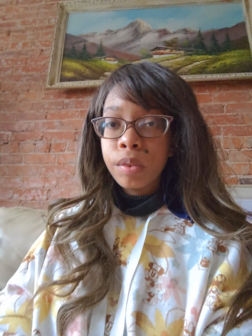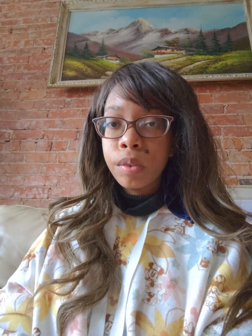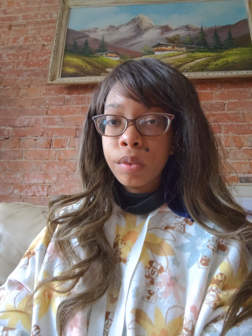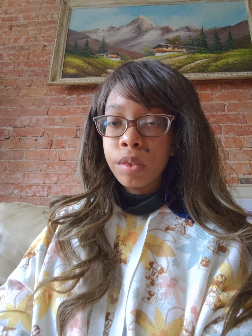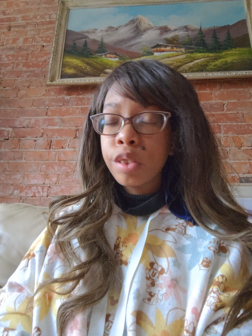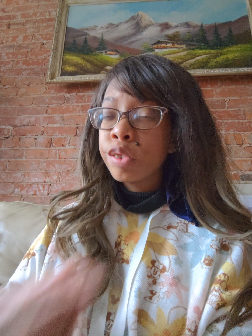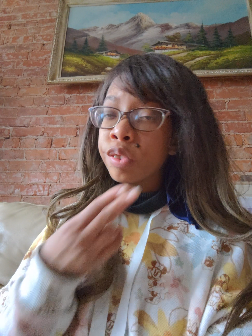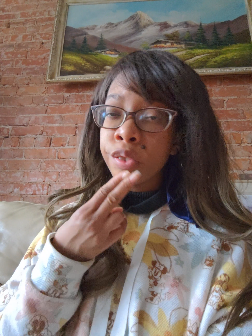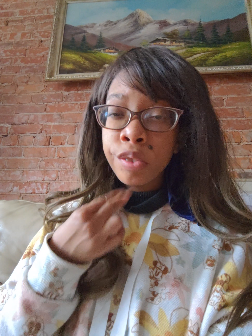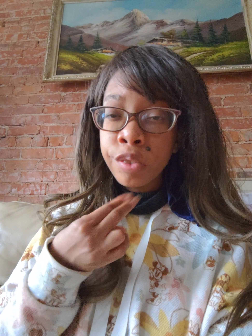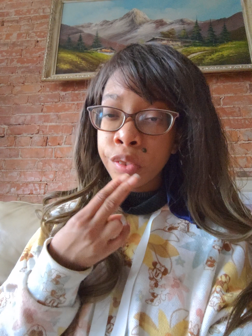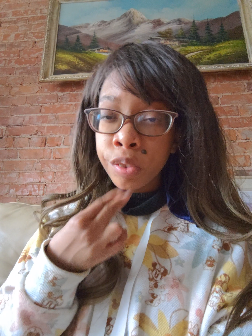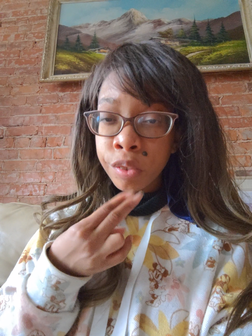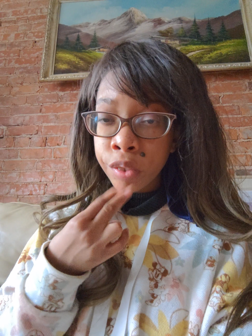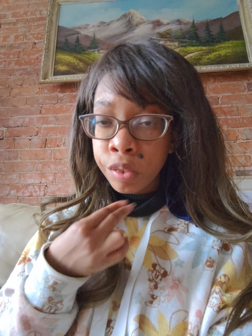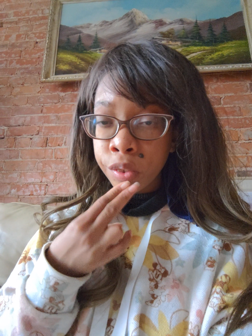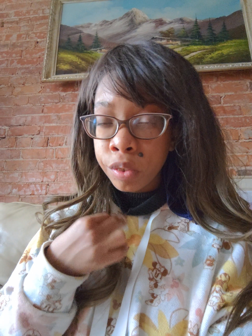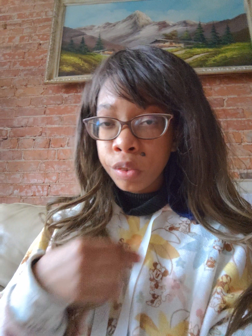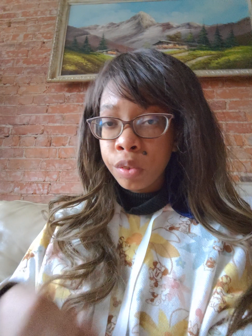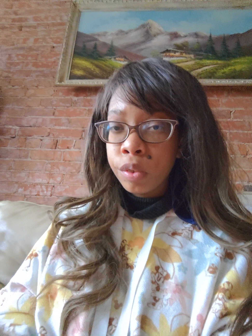cute